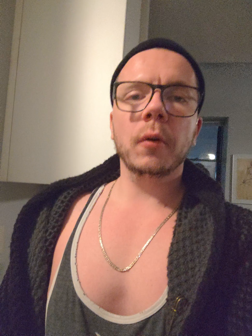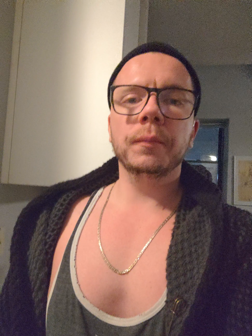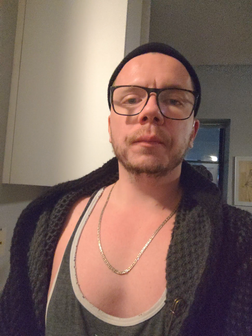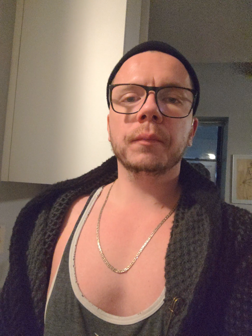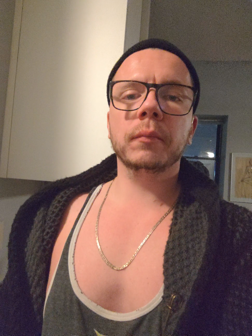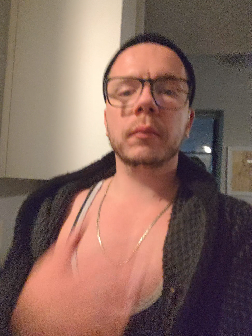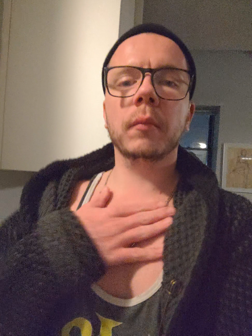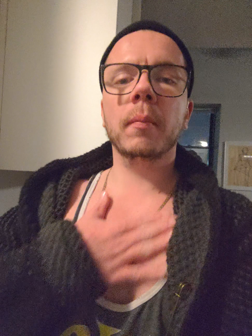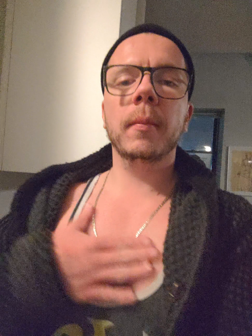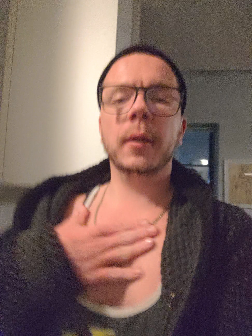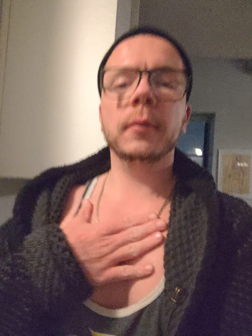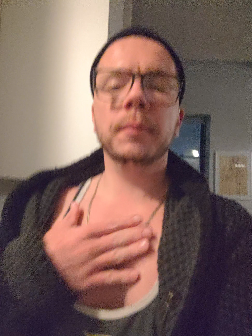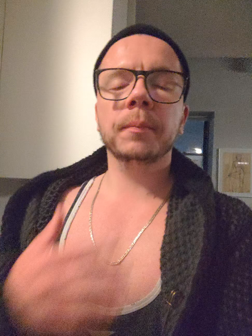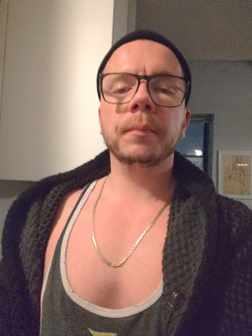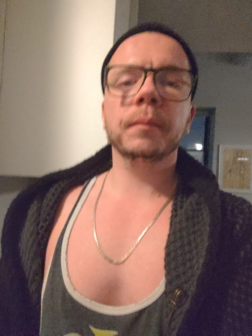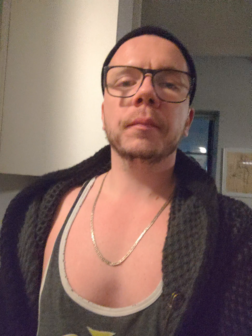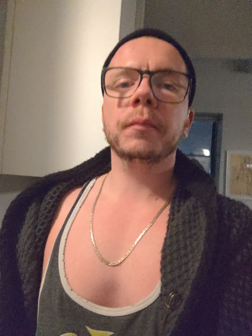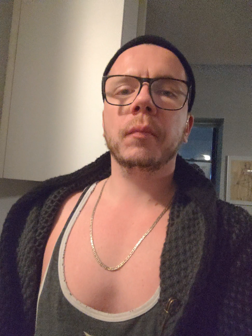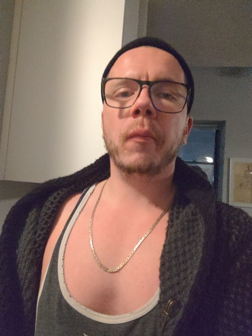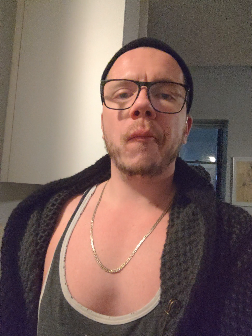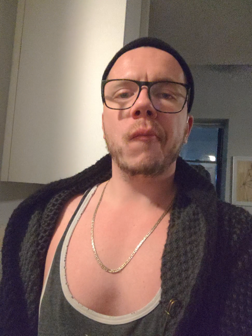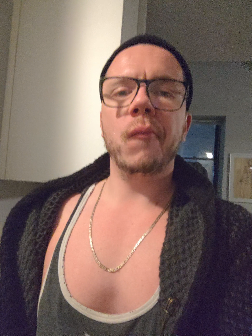please